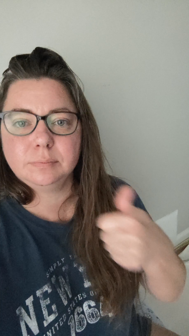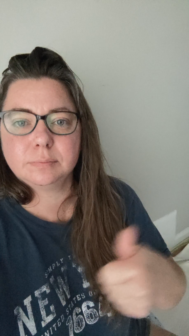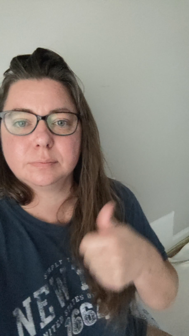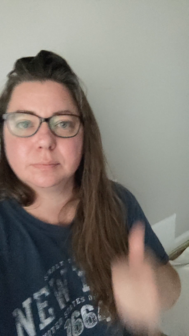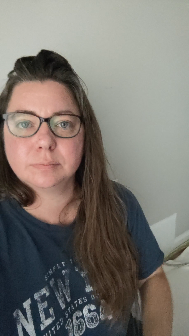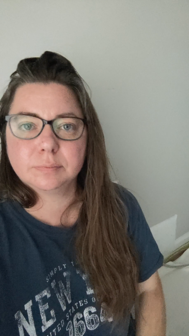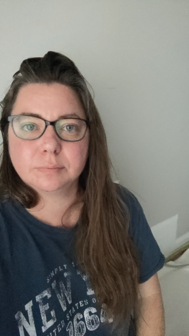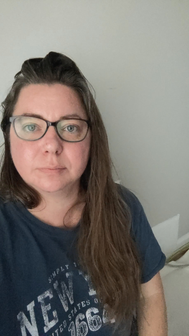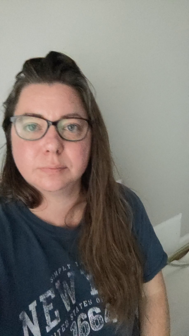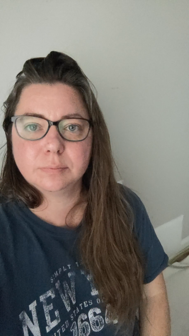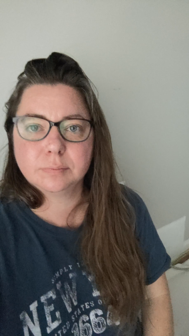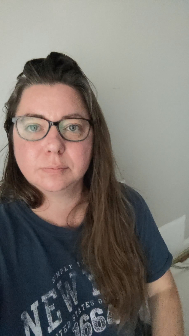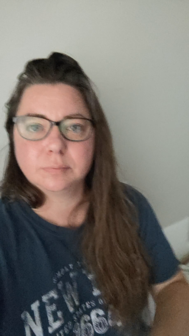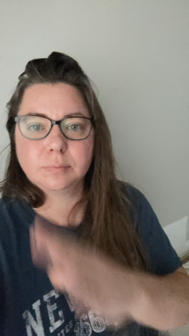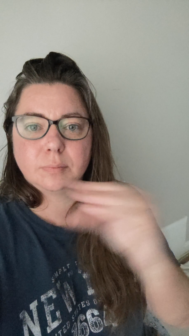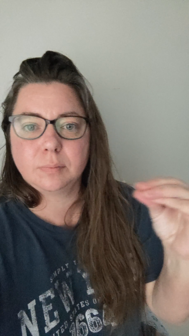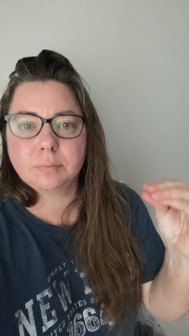and